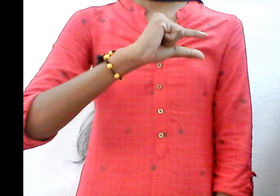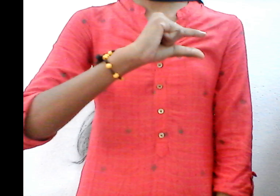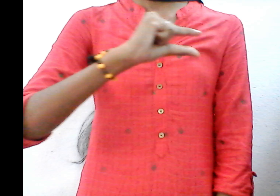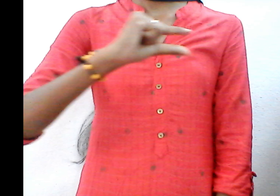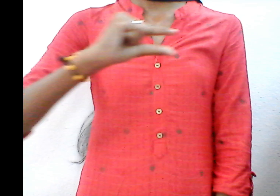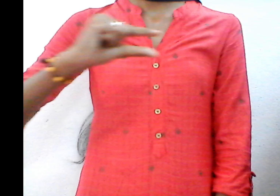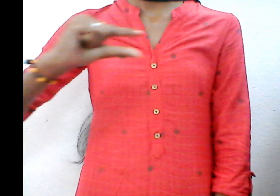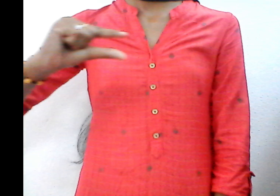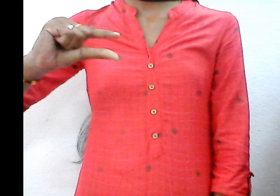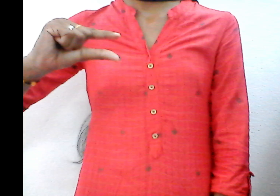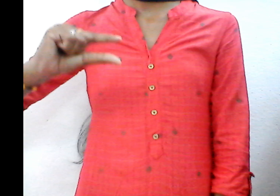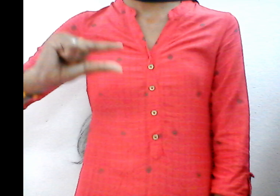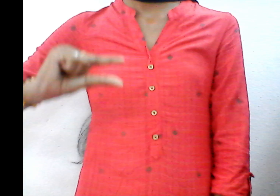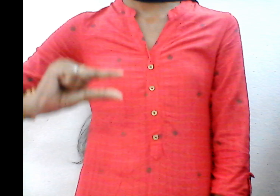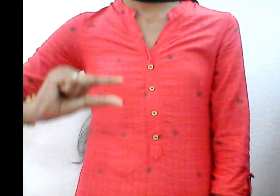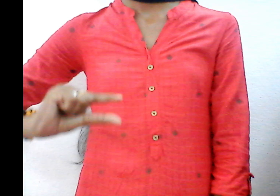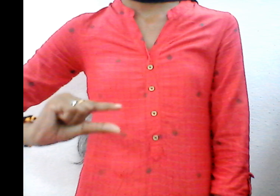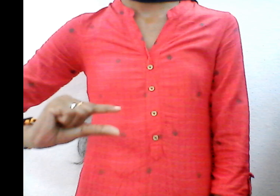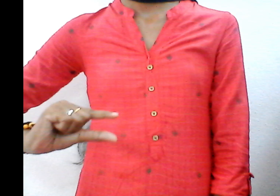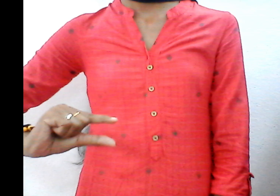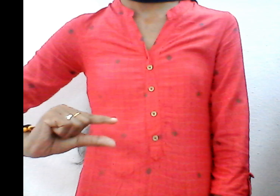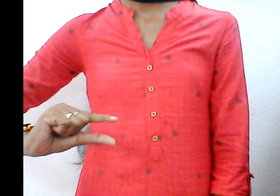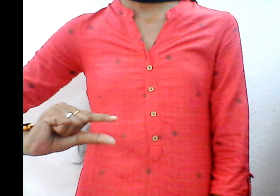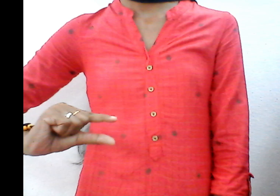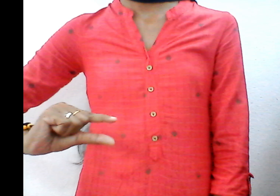ഊ